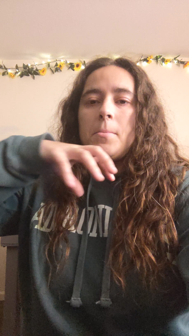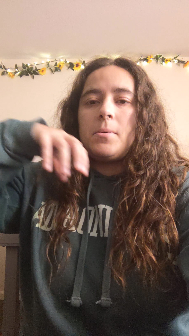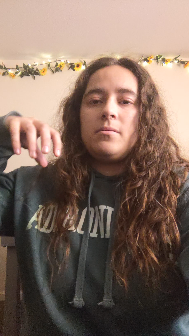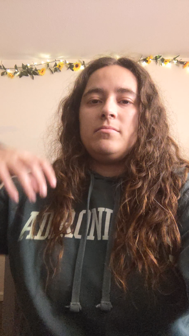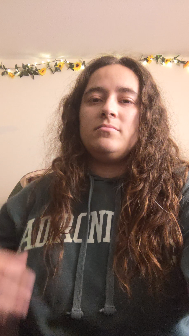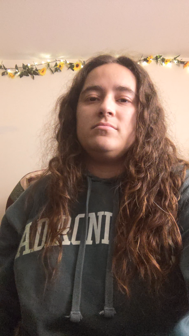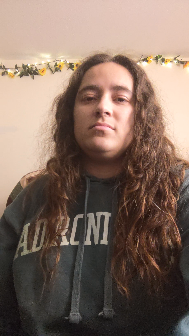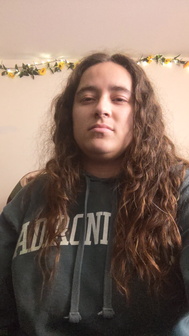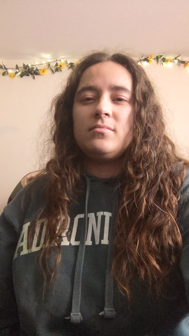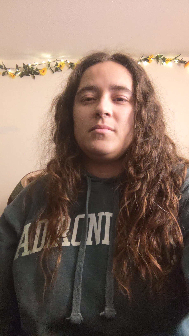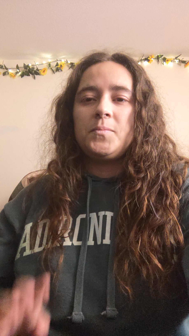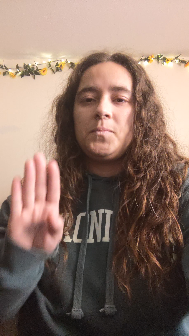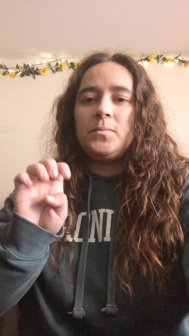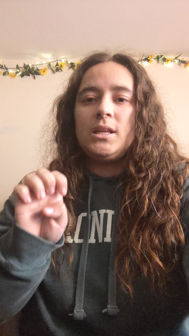be